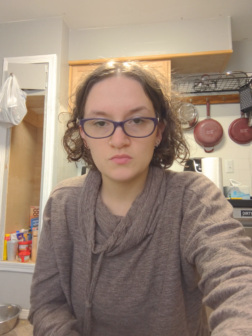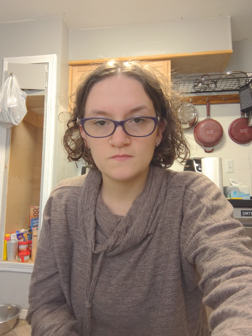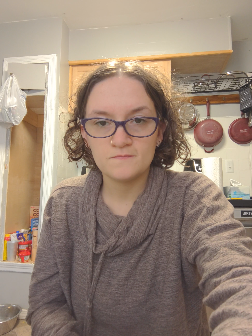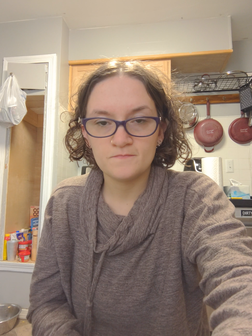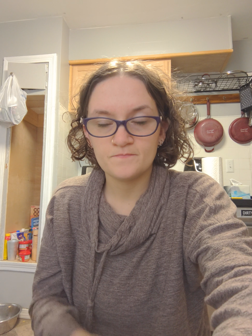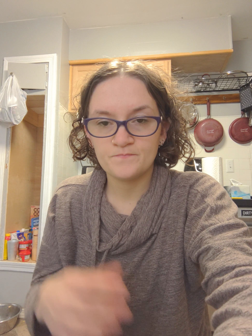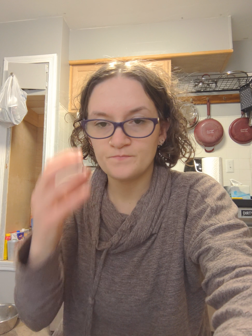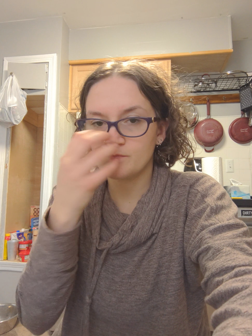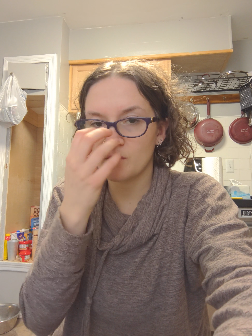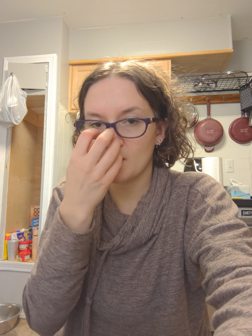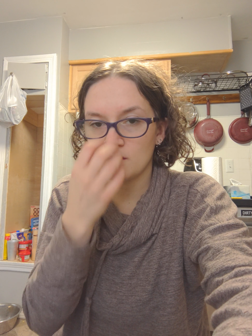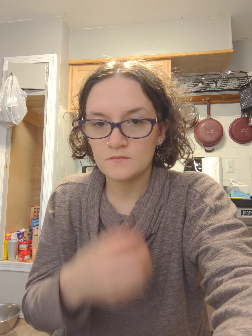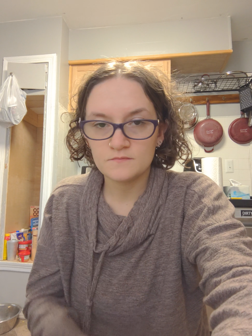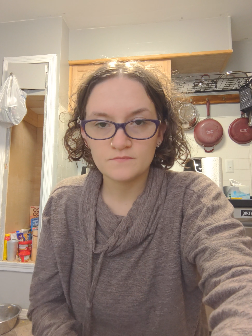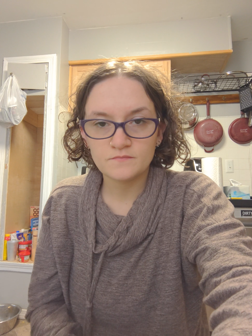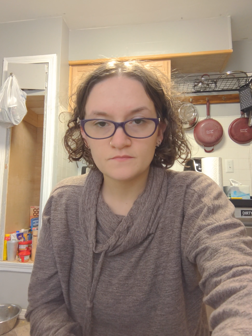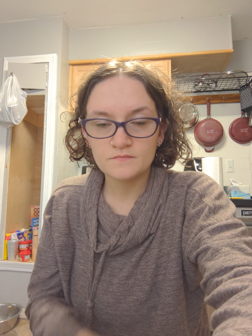clown